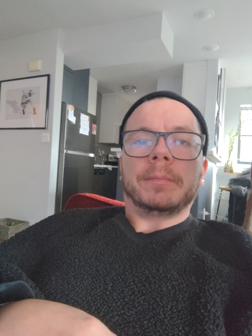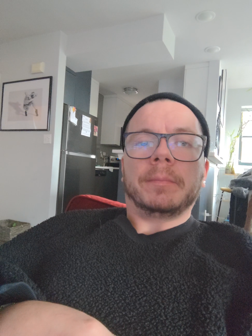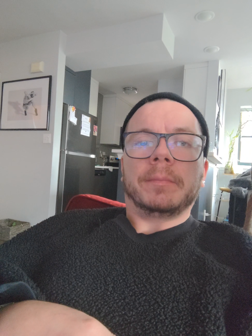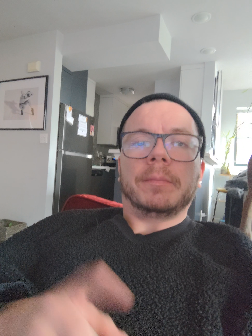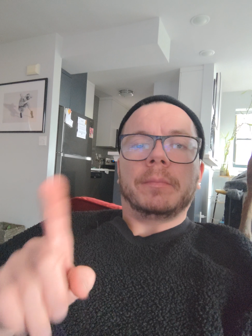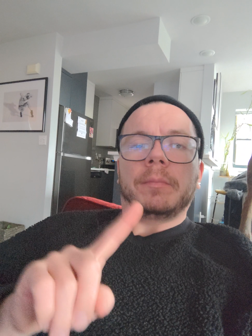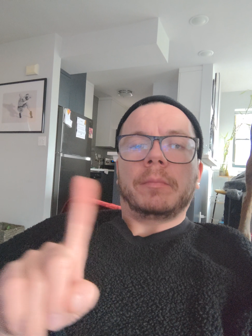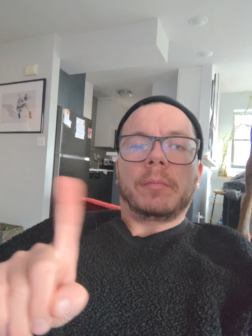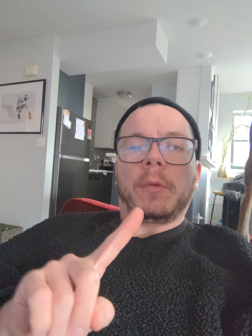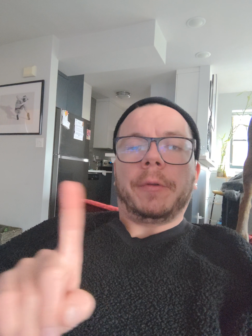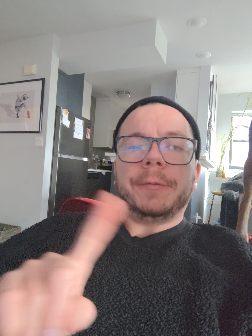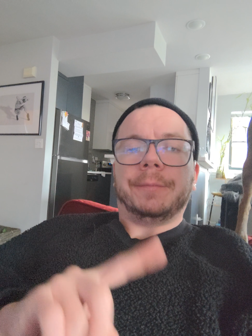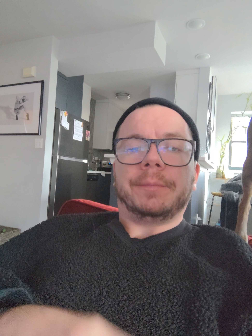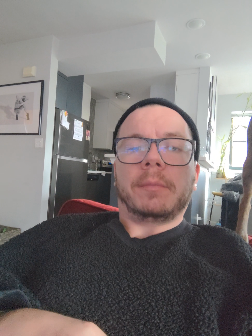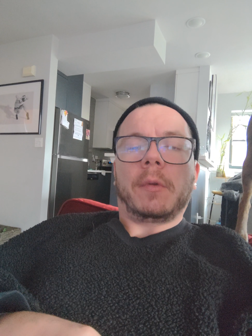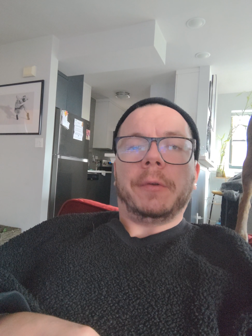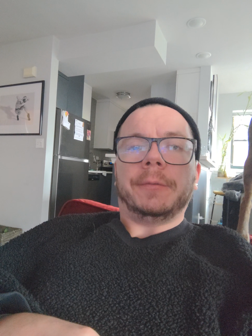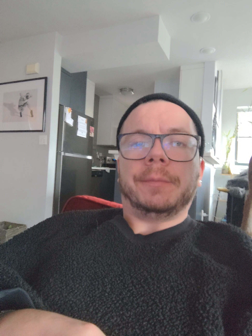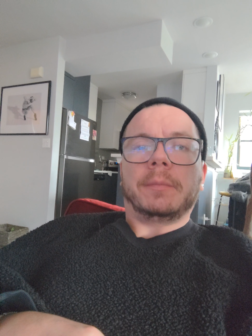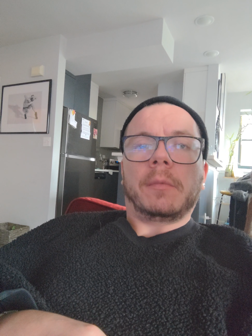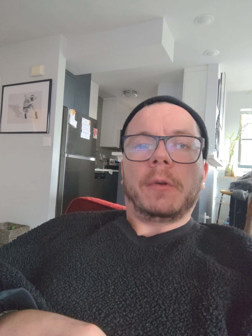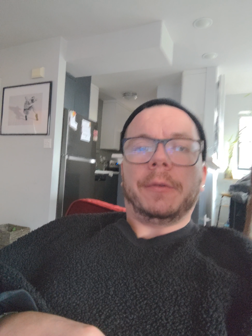where